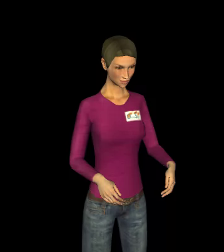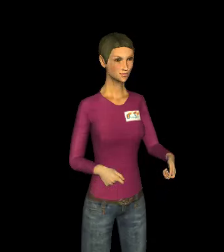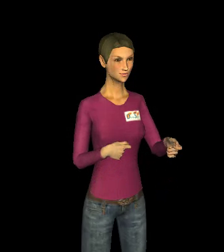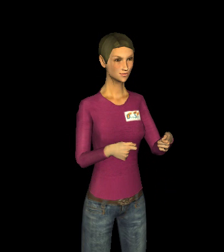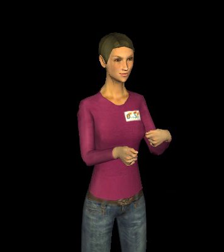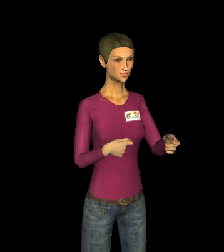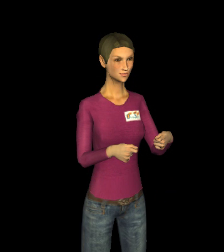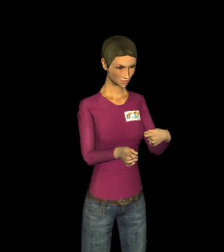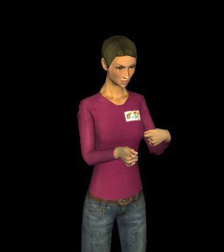سوق